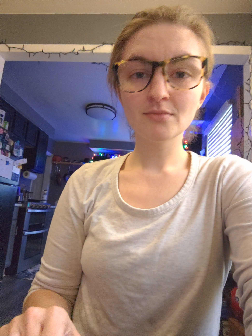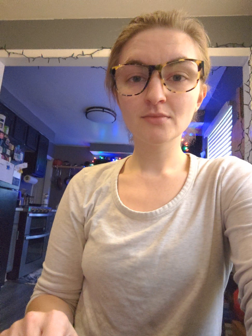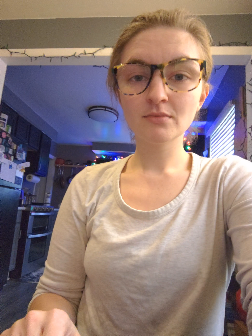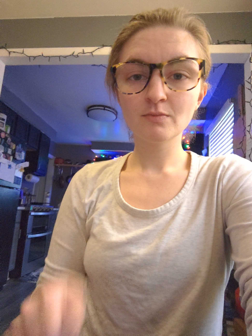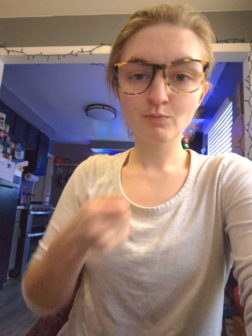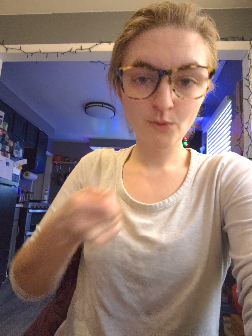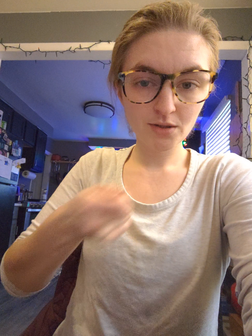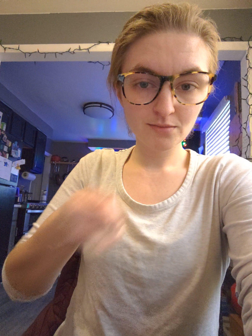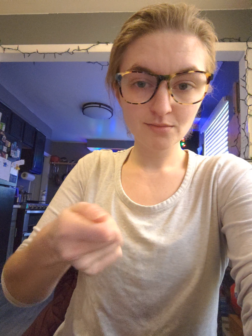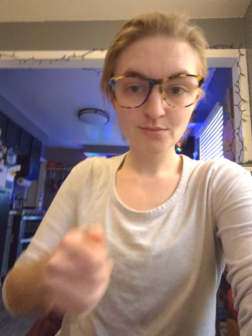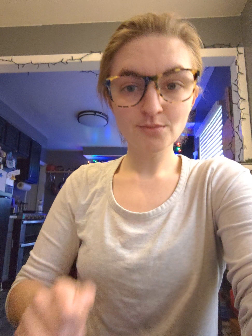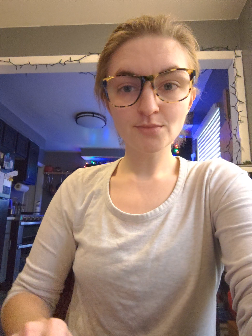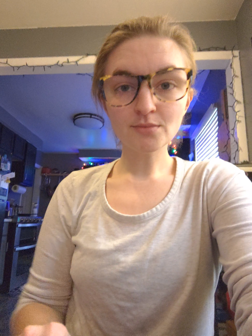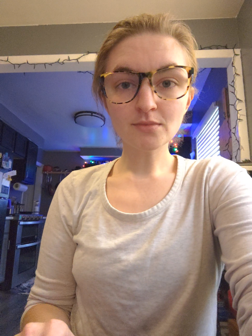vacuum